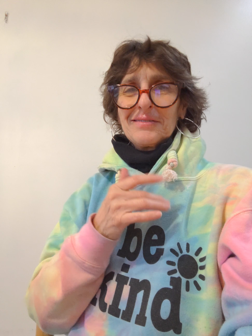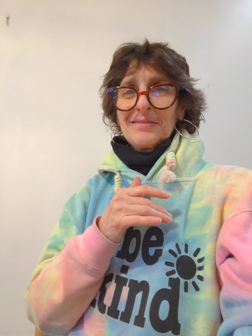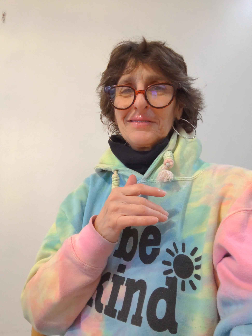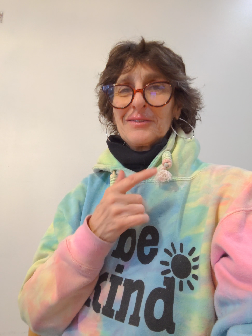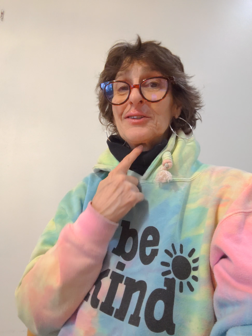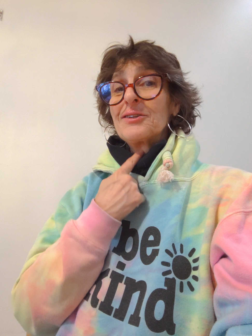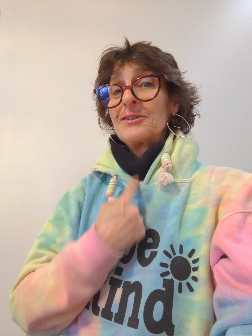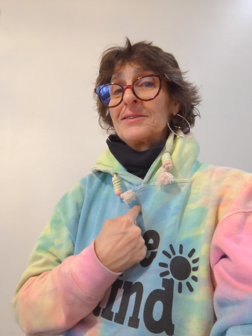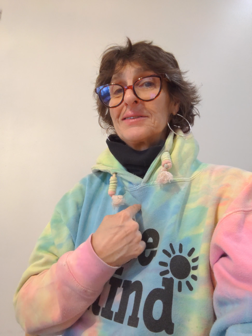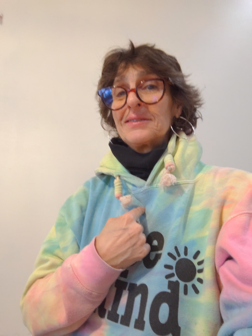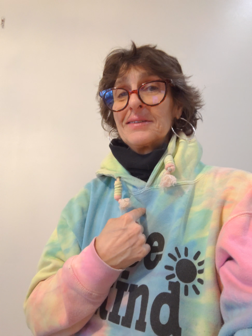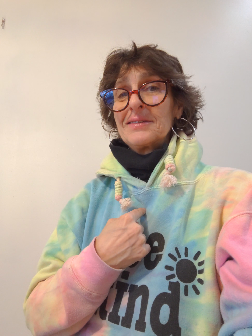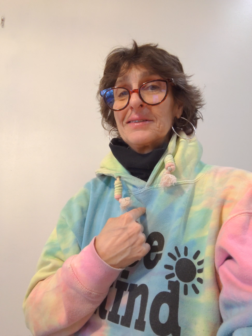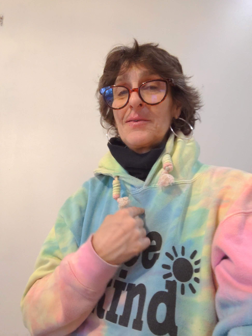thirsty